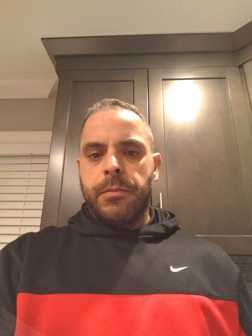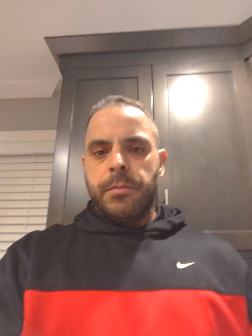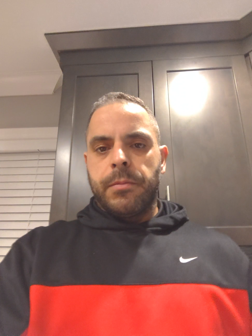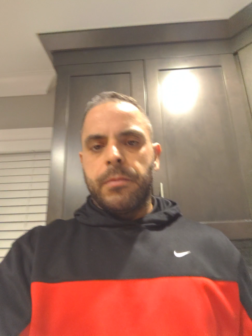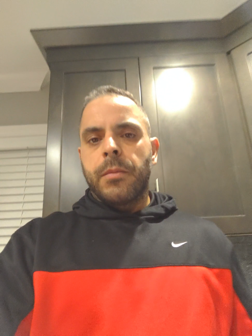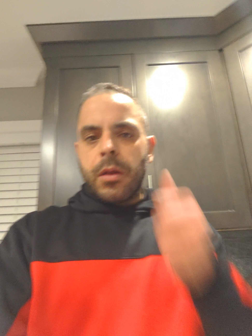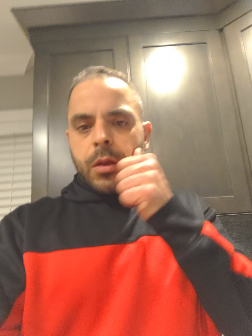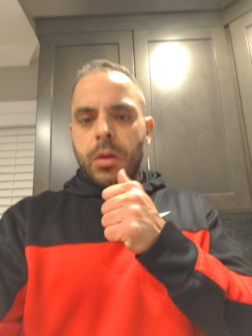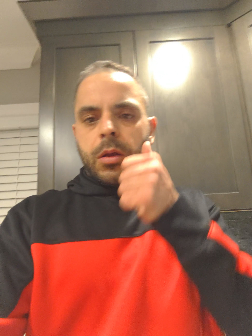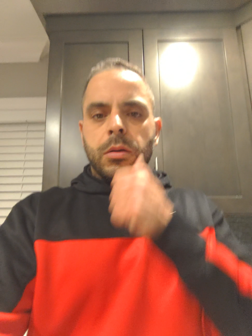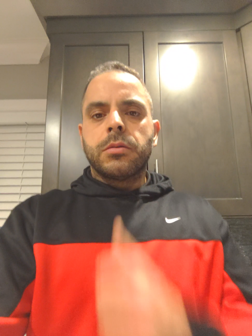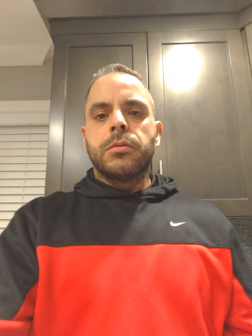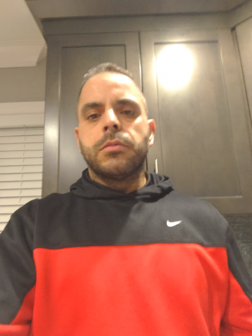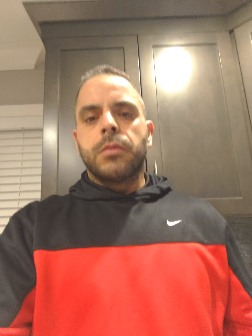girl